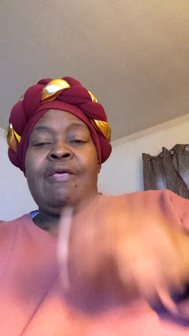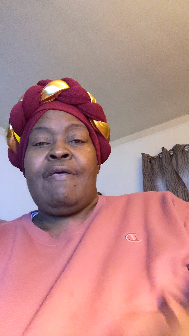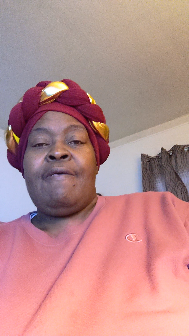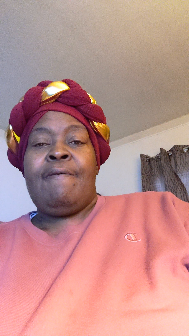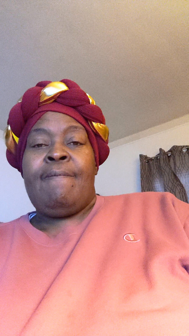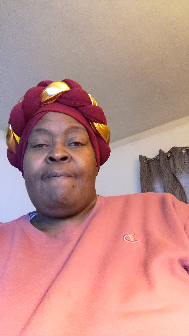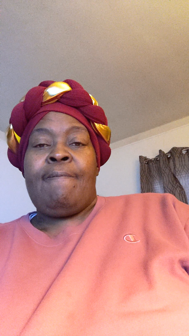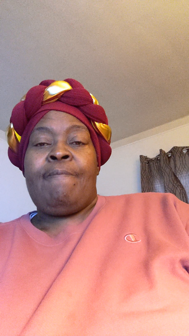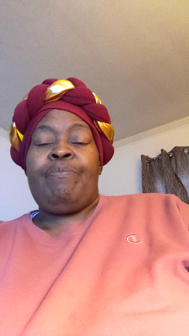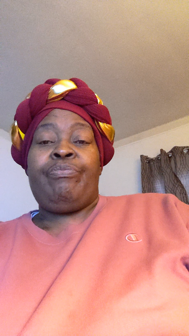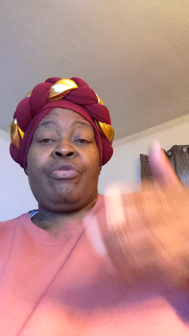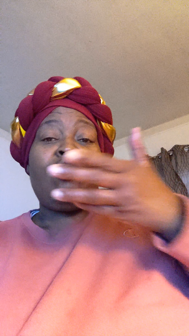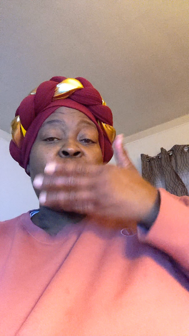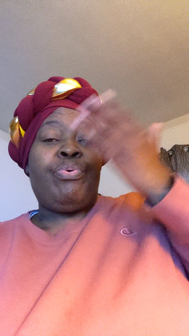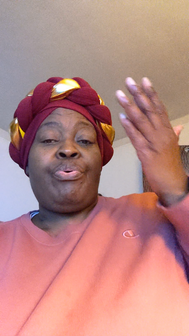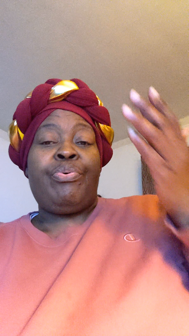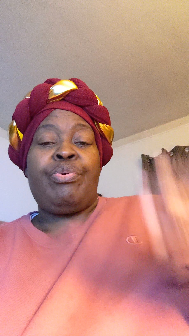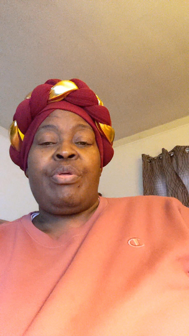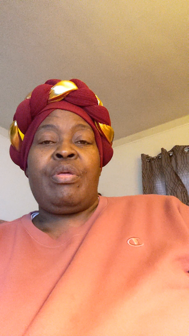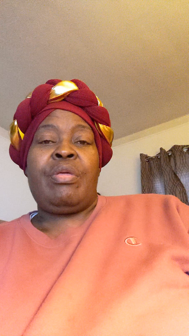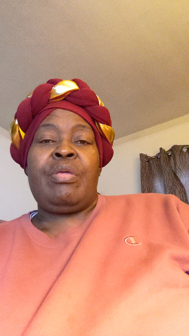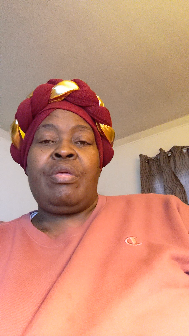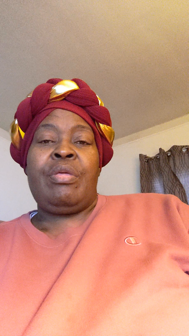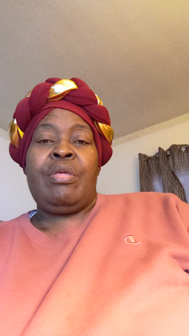all gone